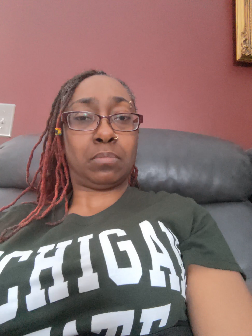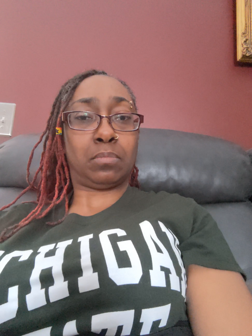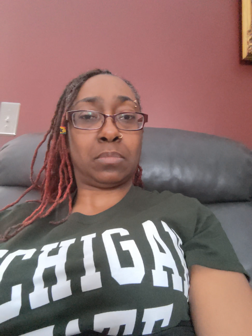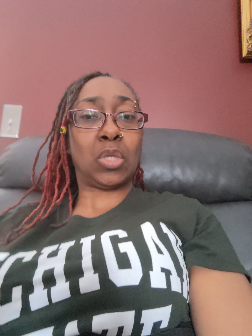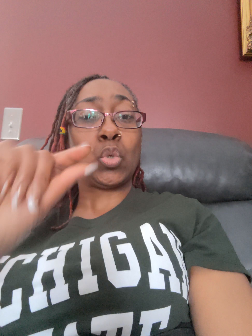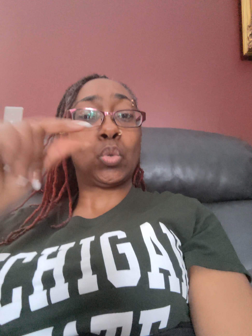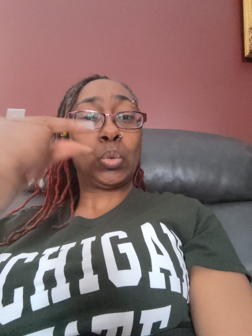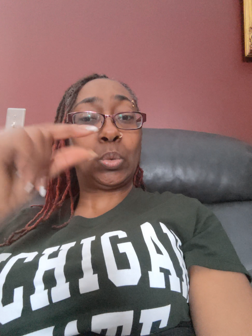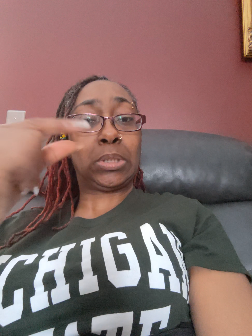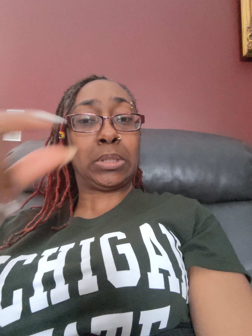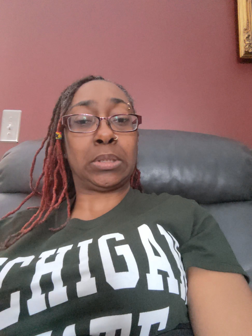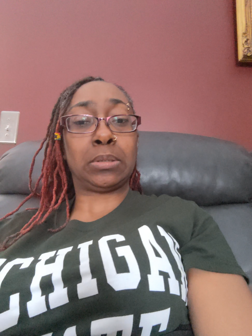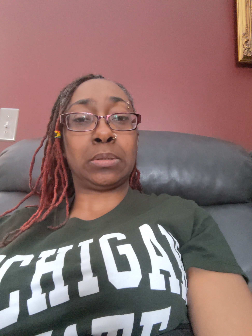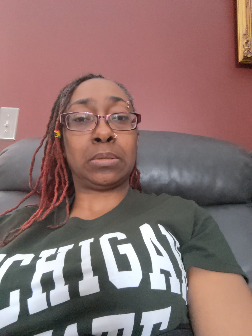green